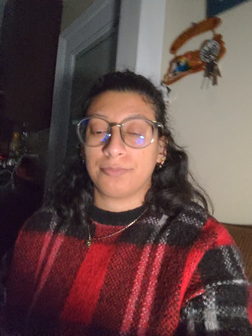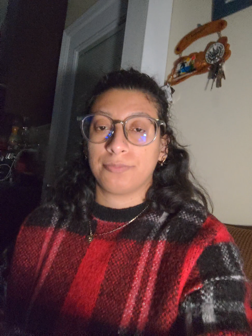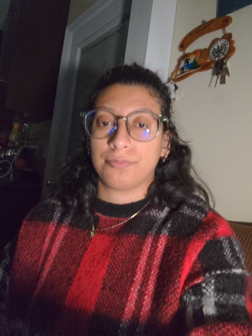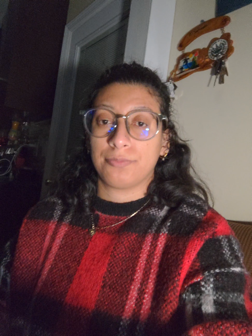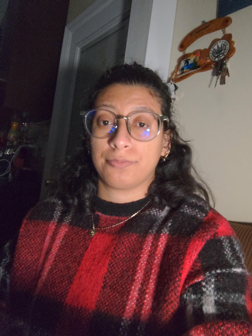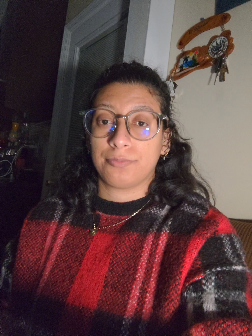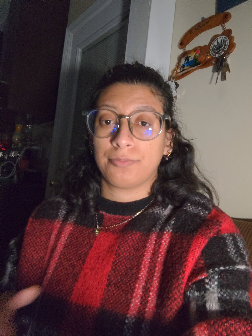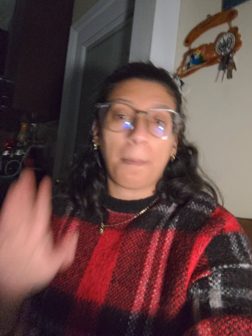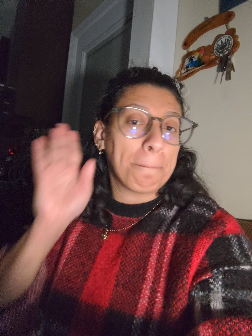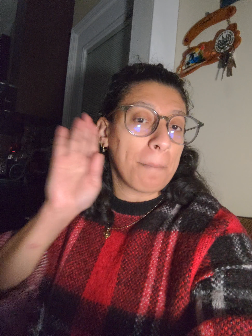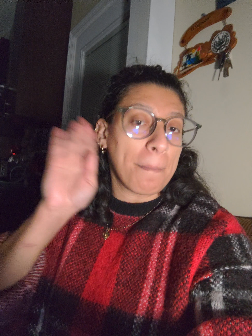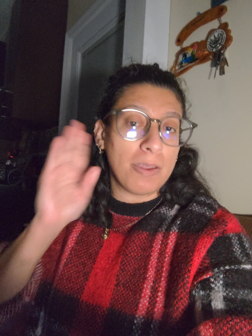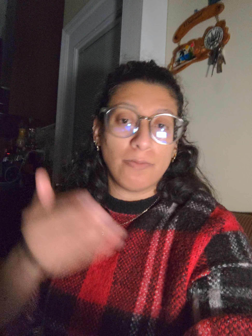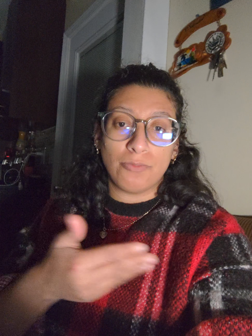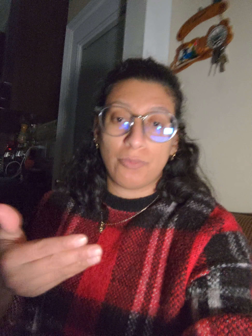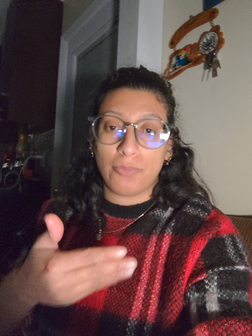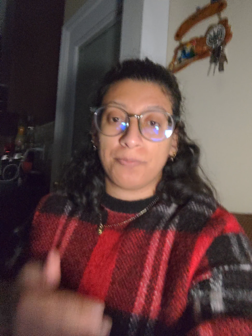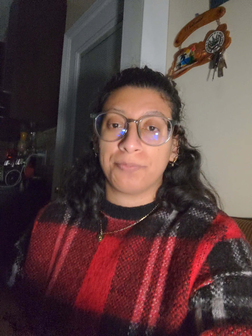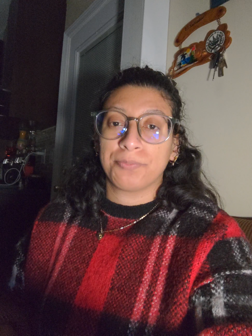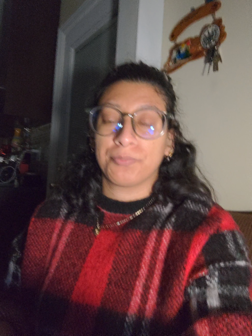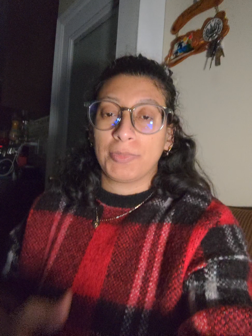puppy